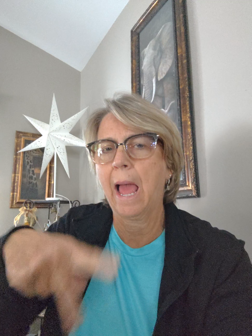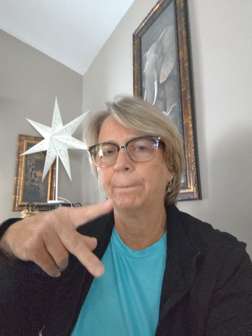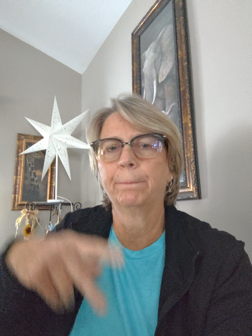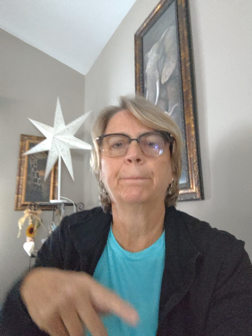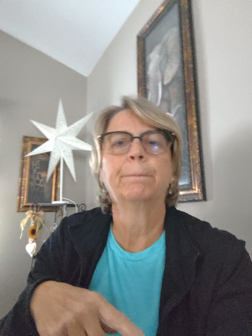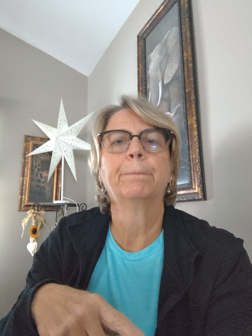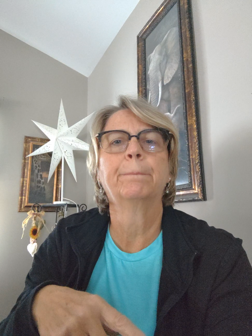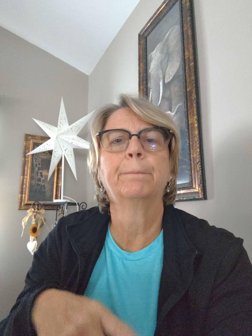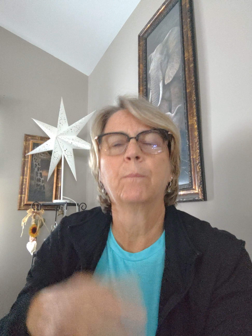nap